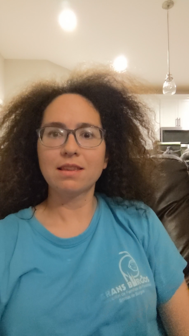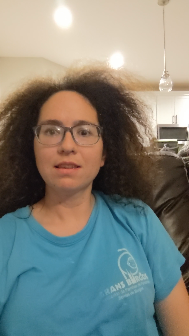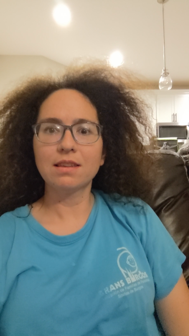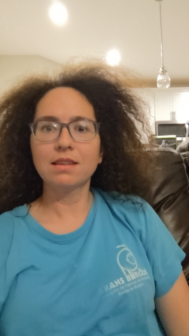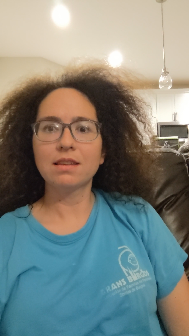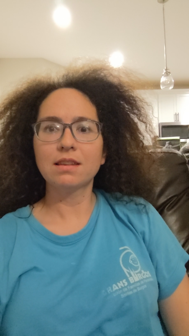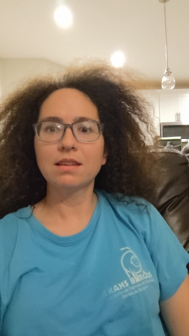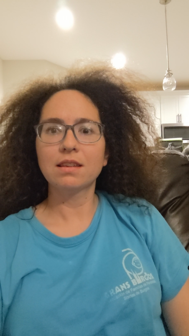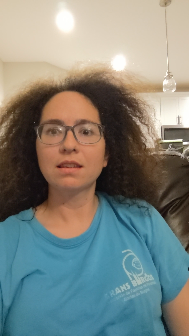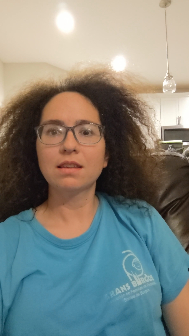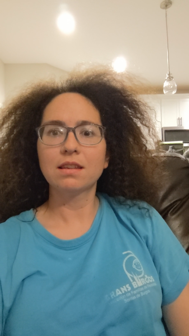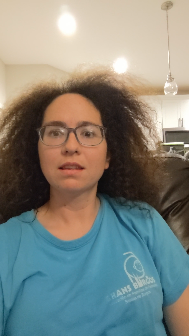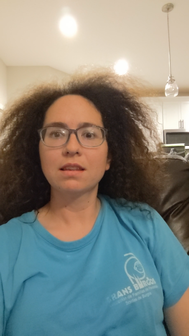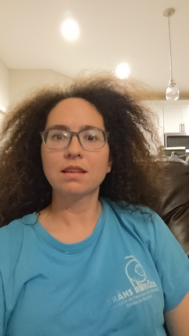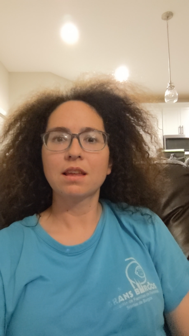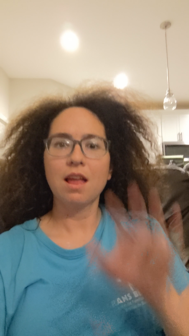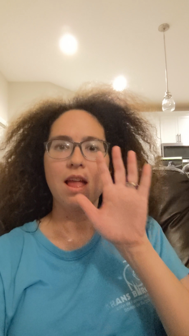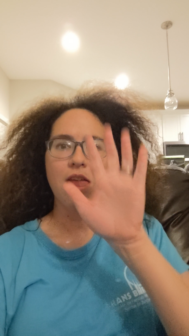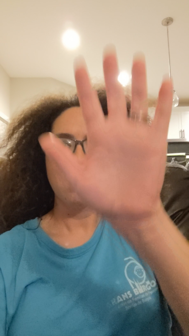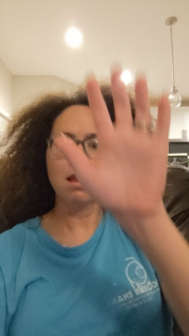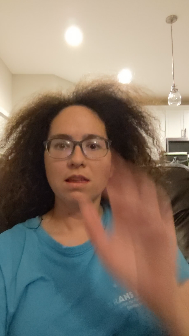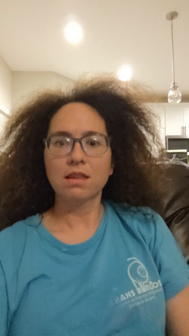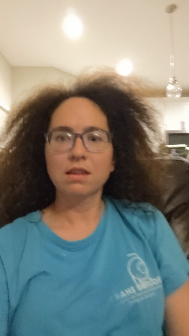give me five